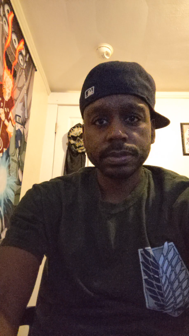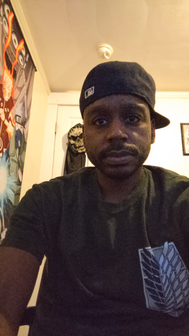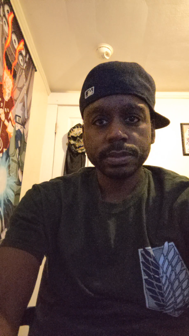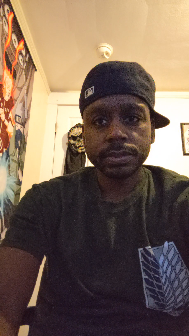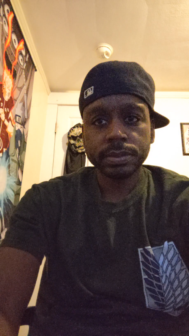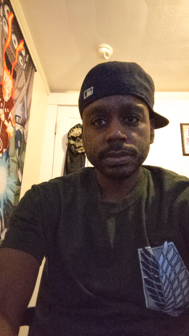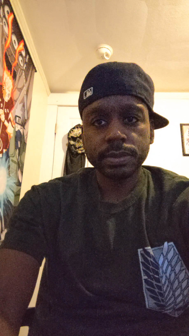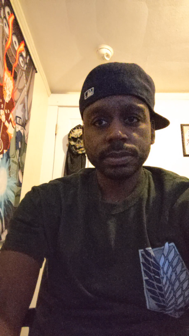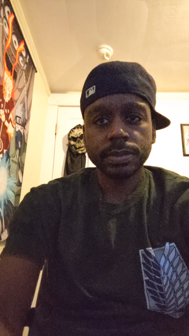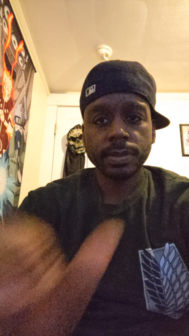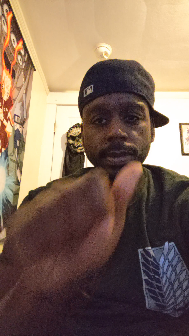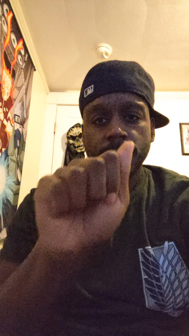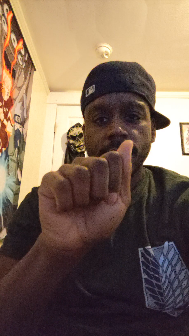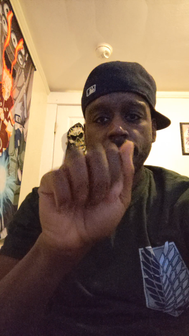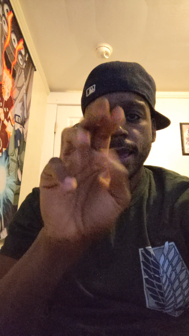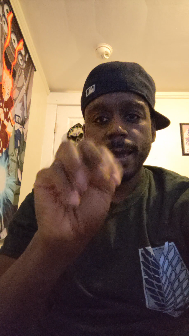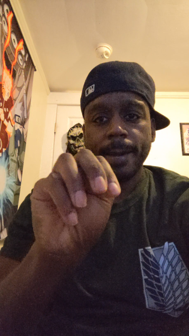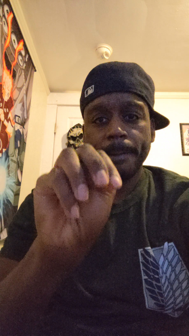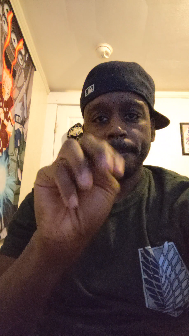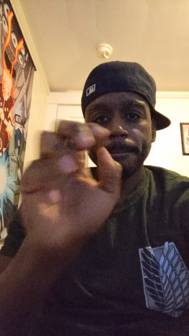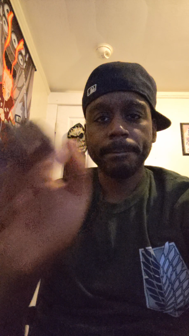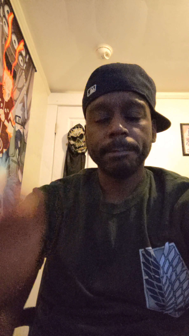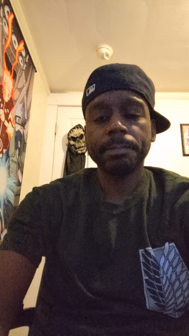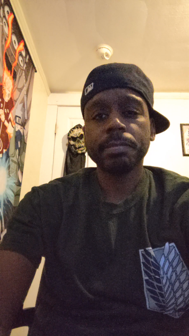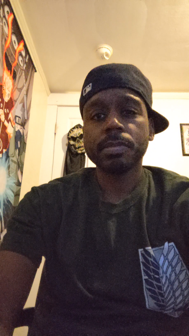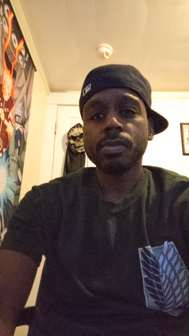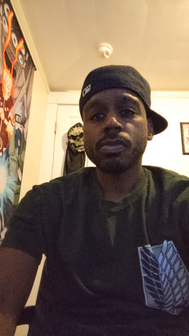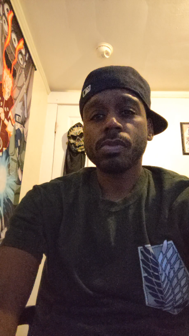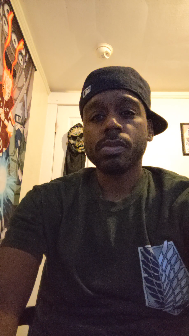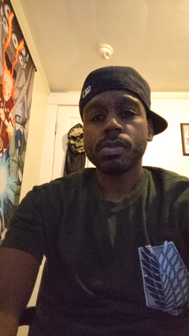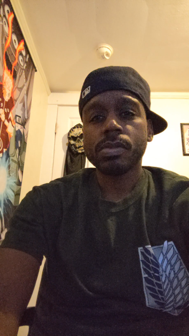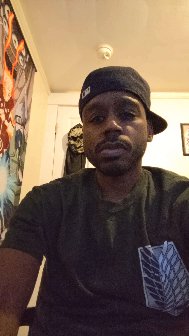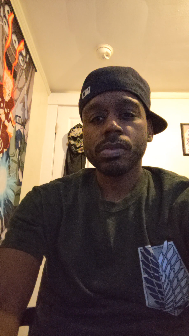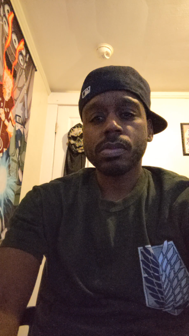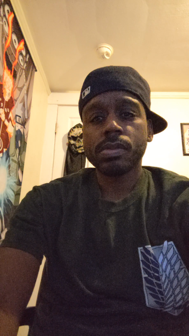am